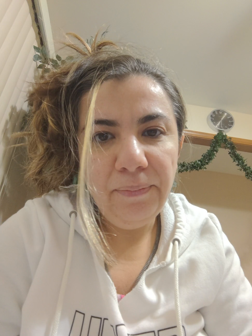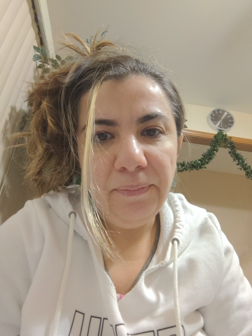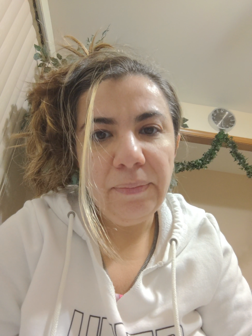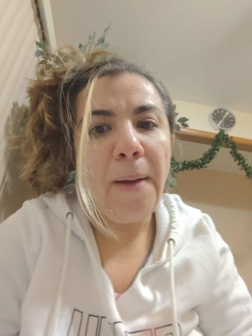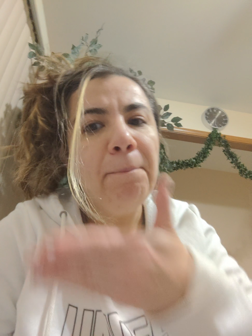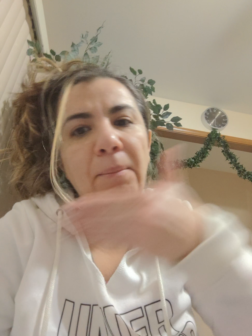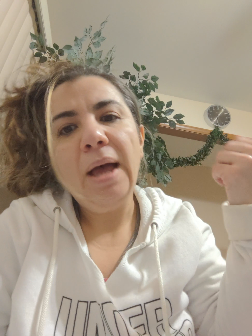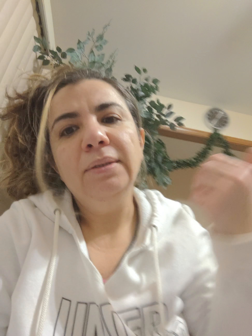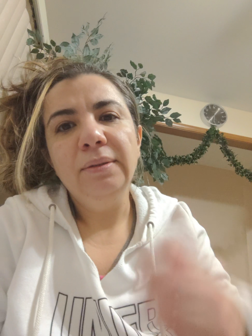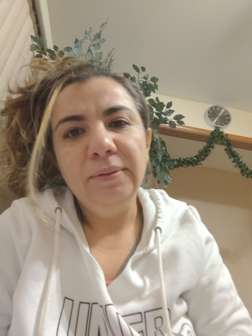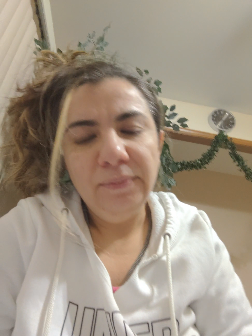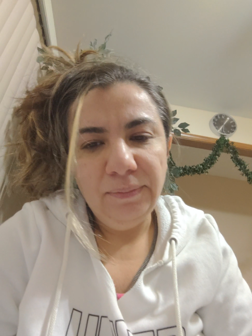better